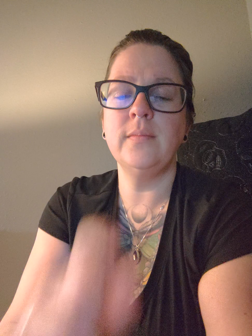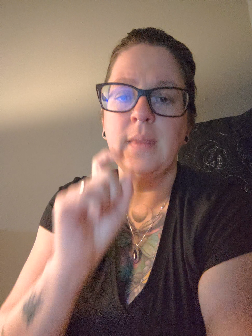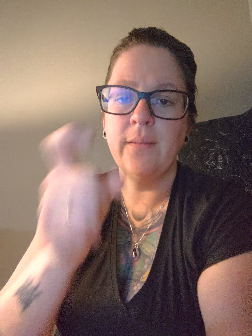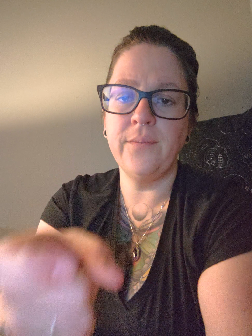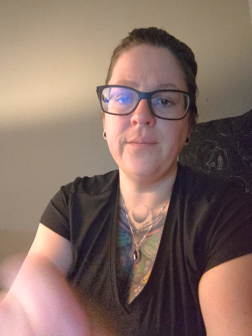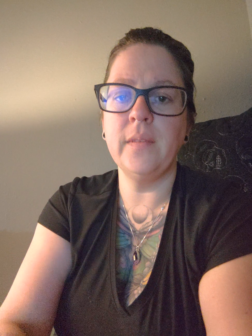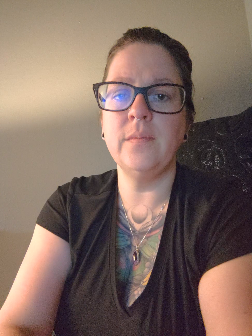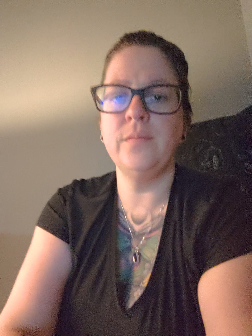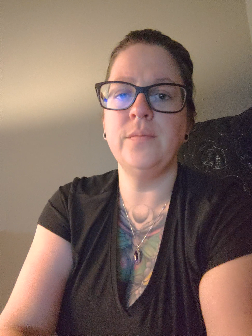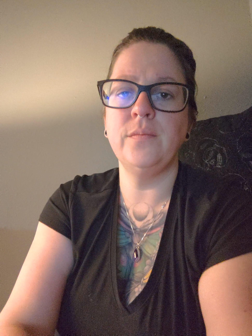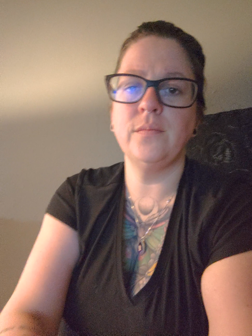gift